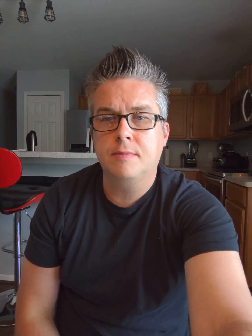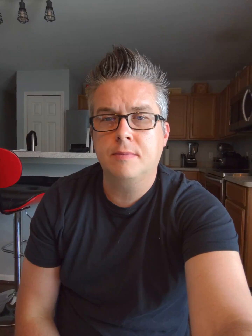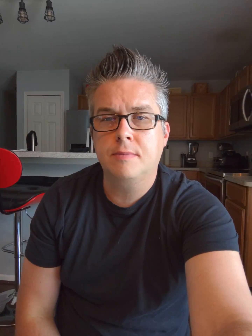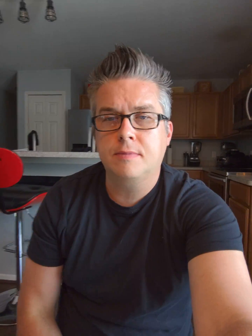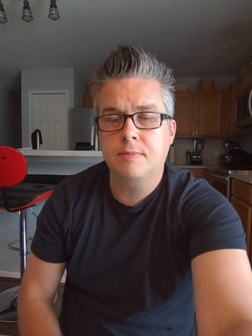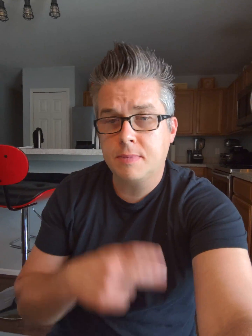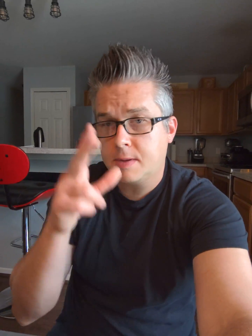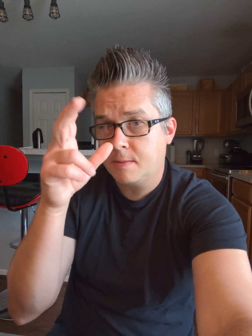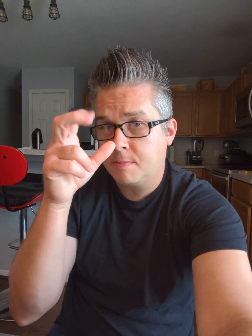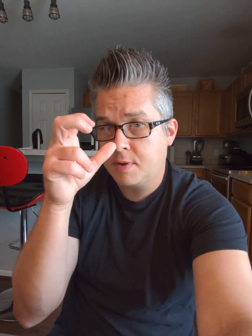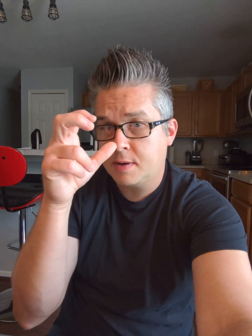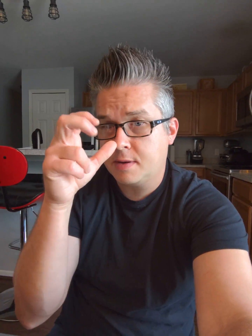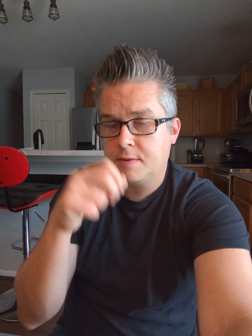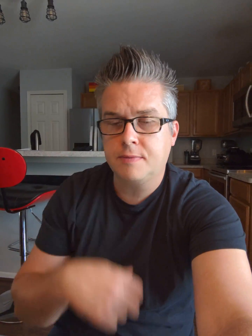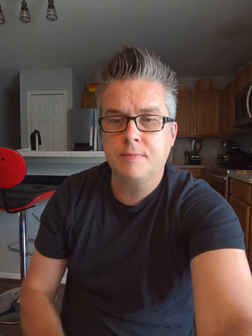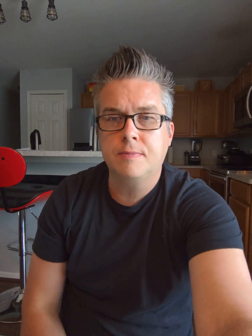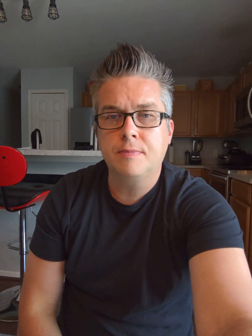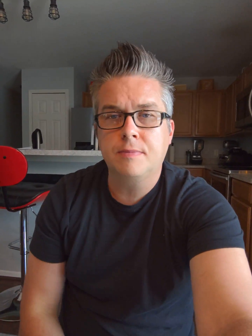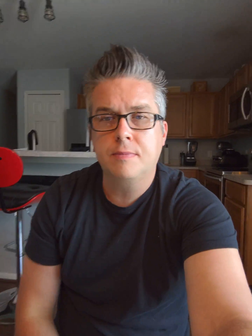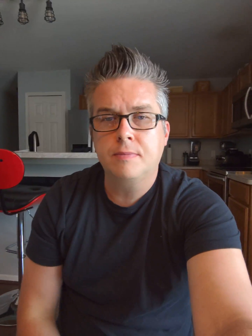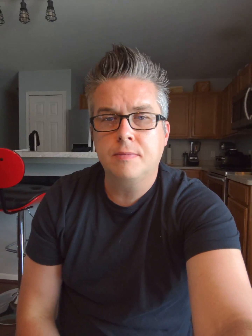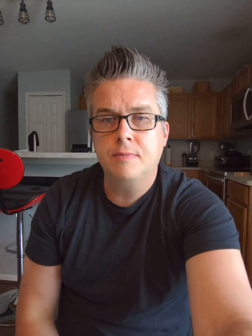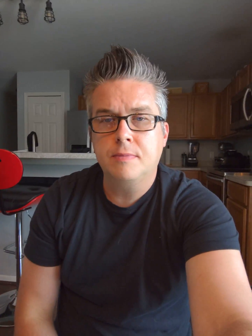ant